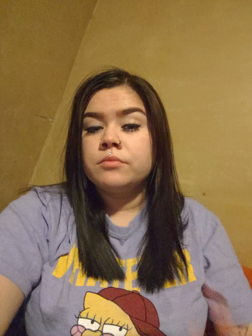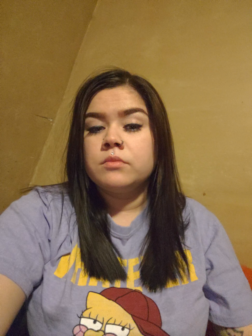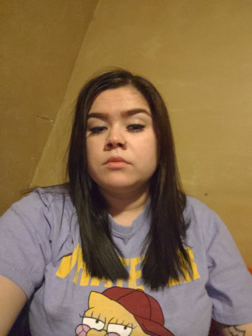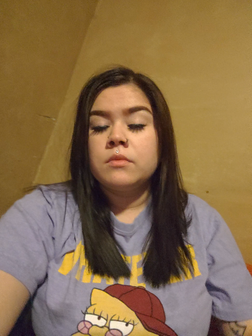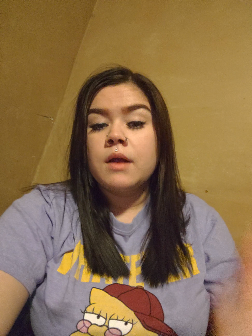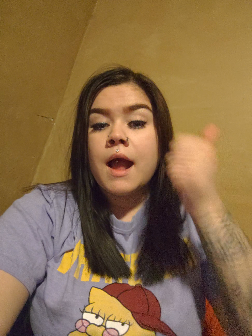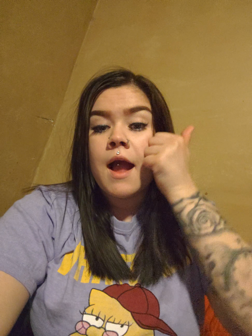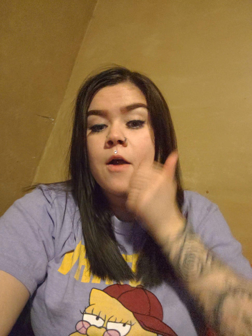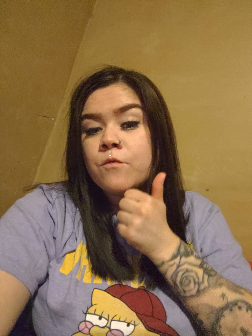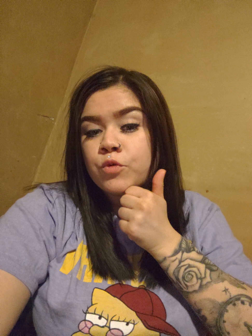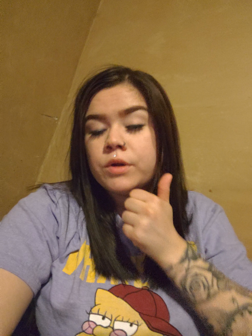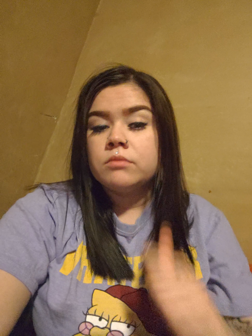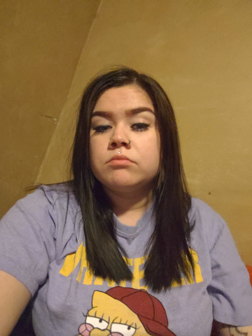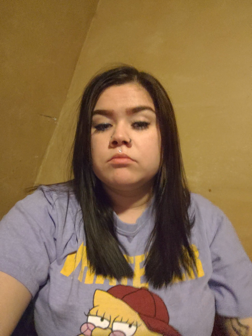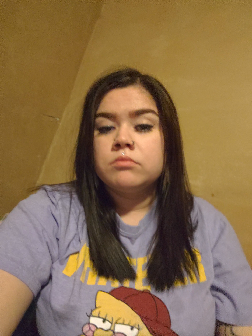every